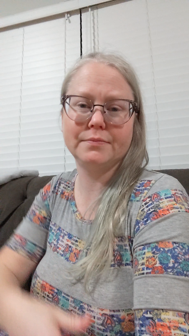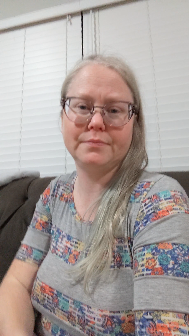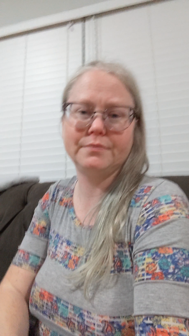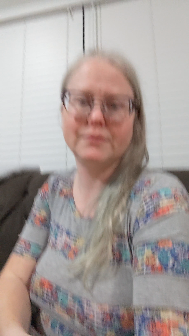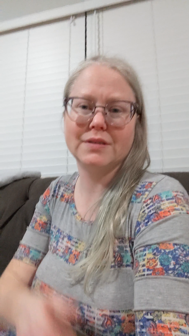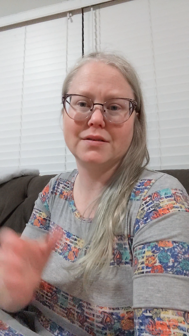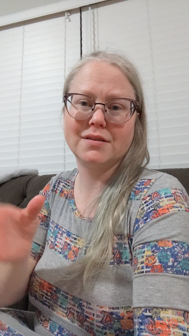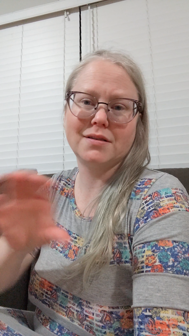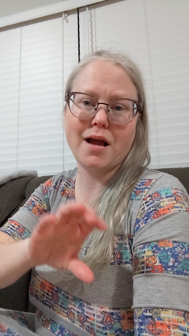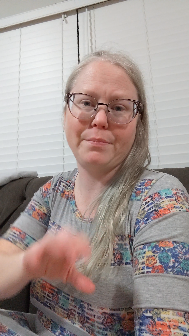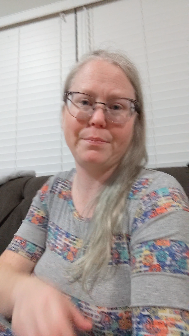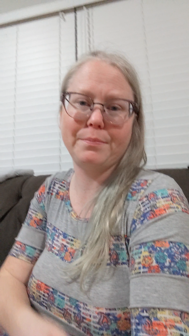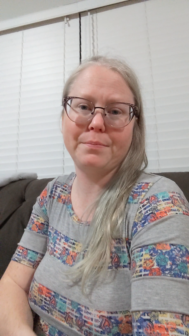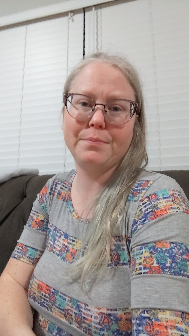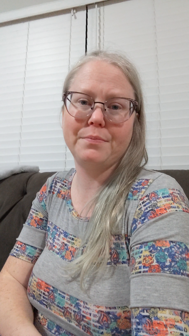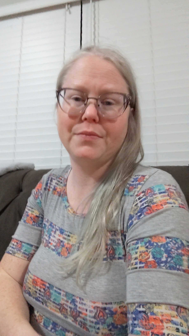dump